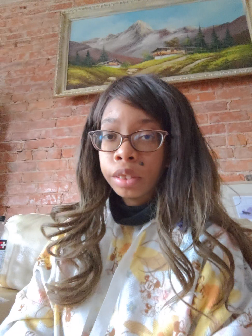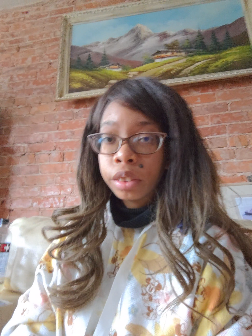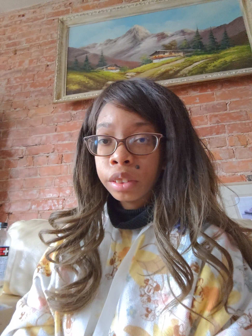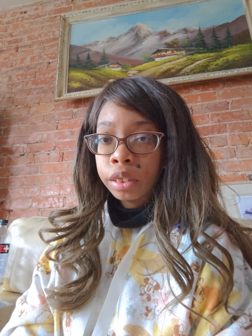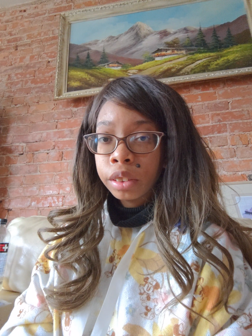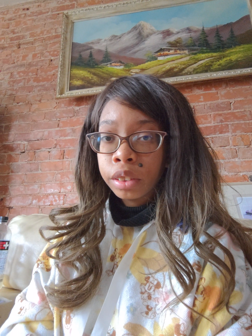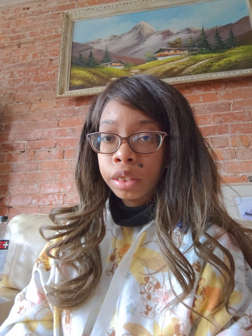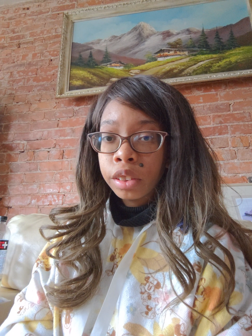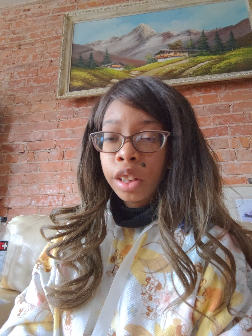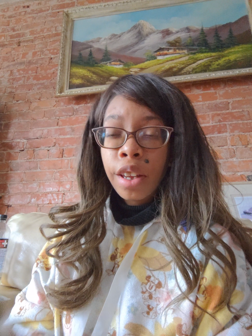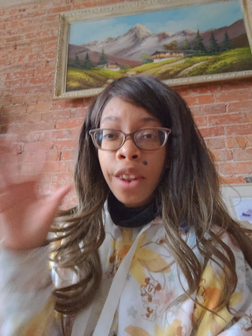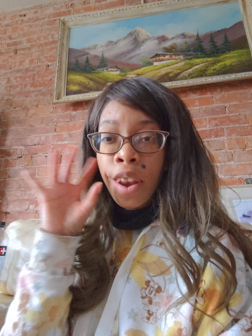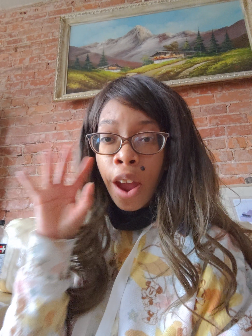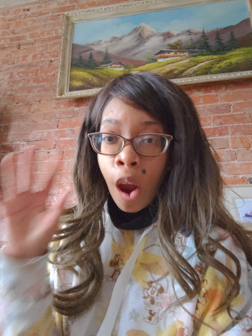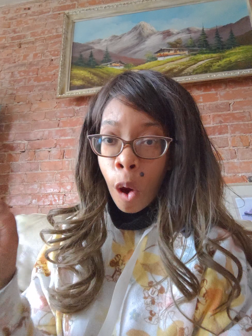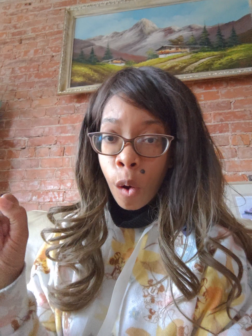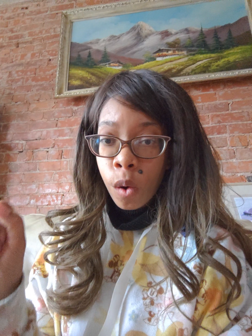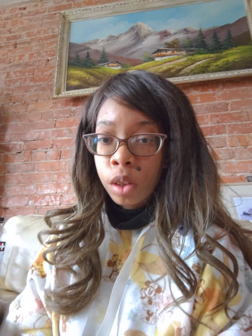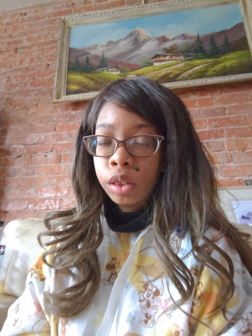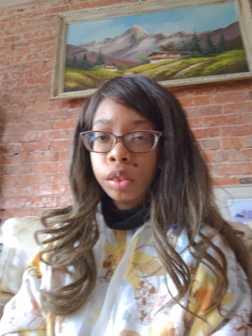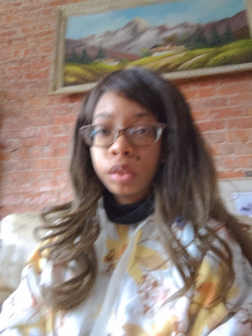loud